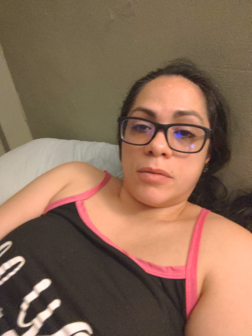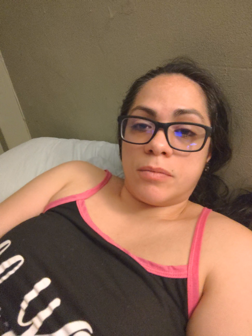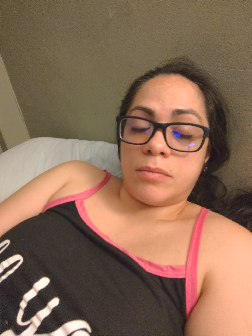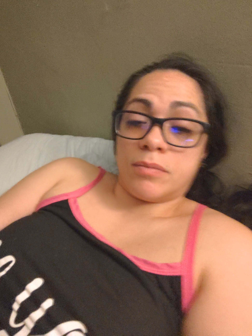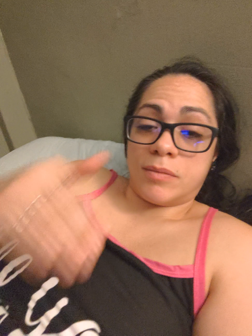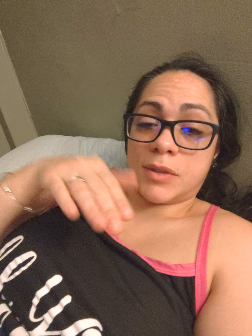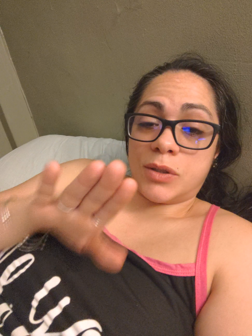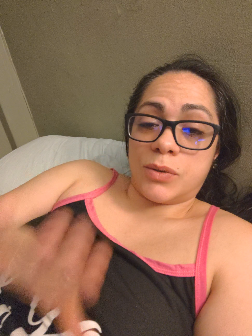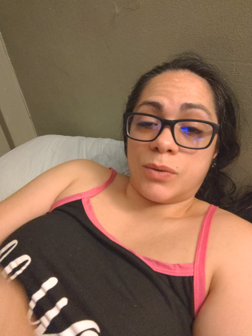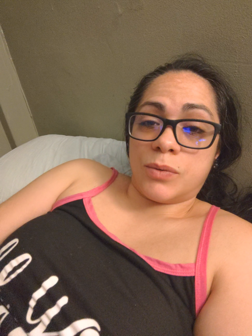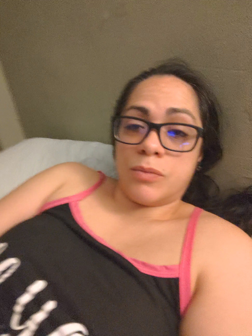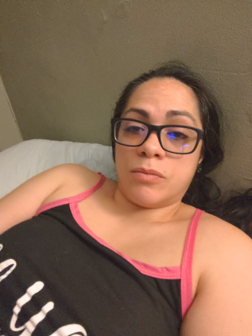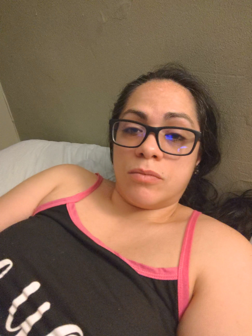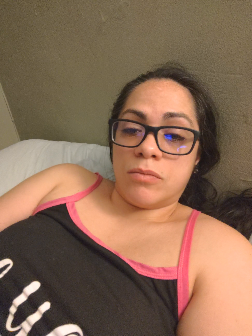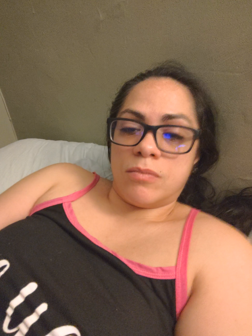into